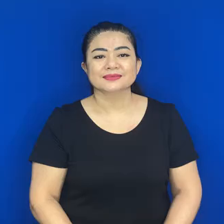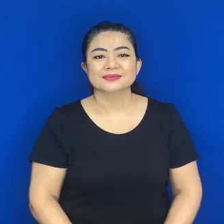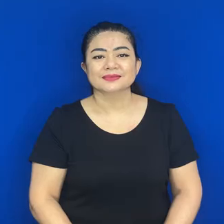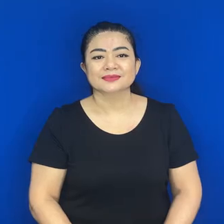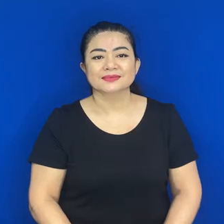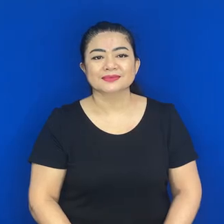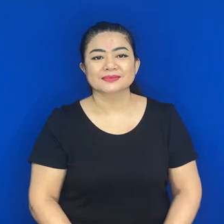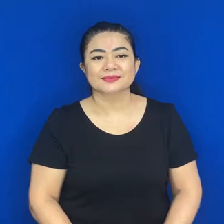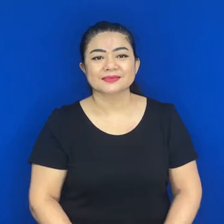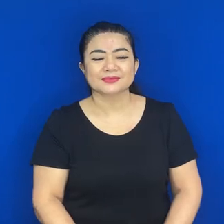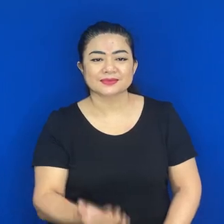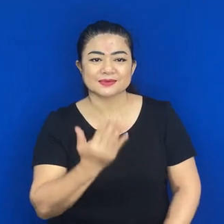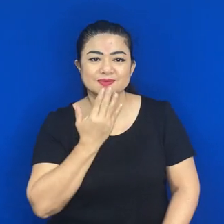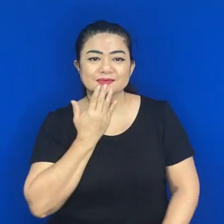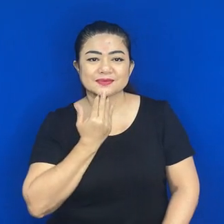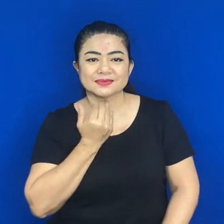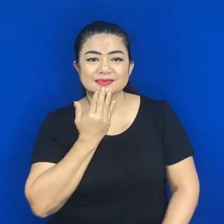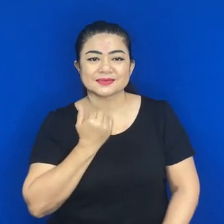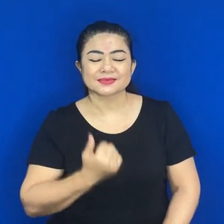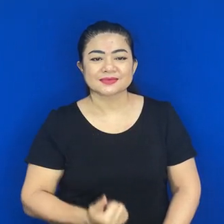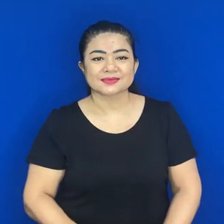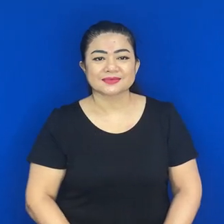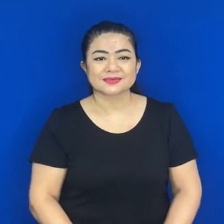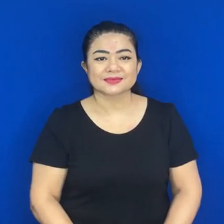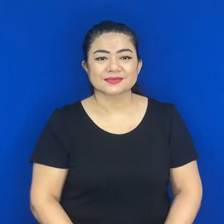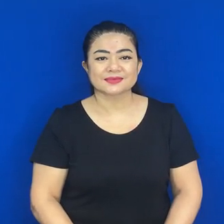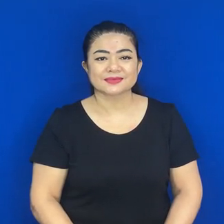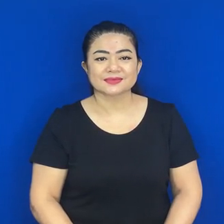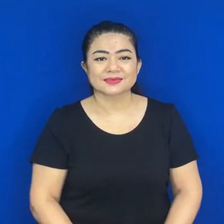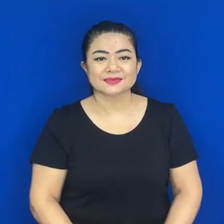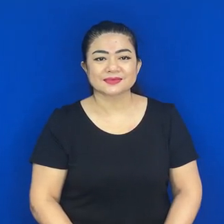sugar